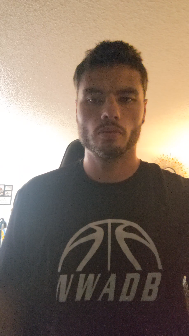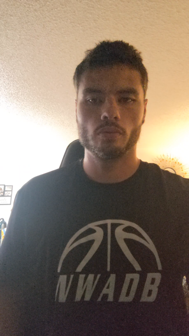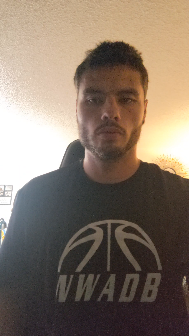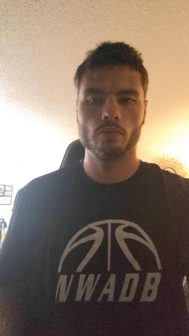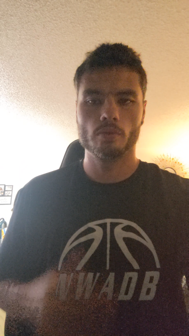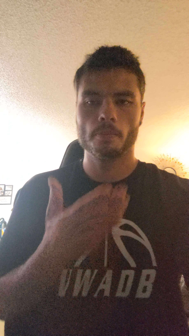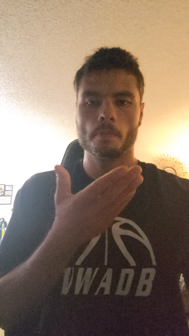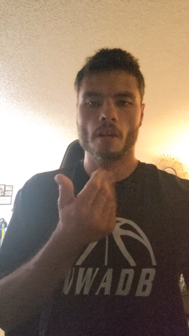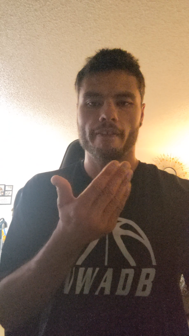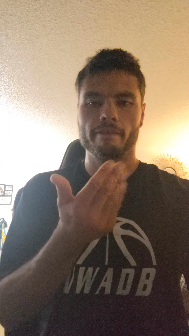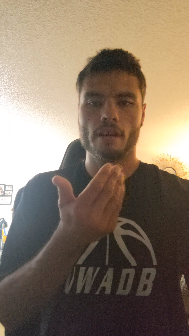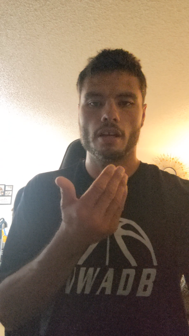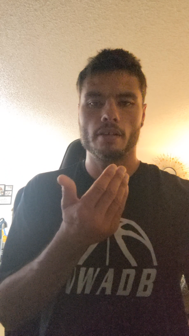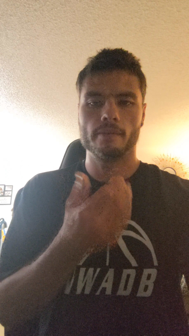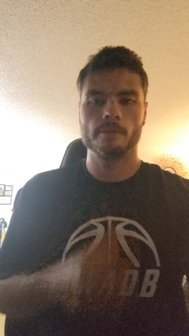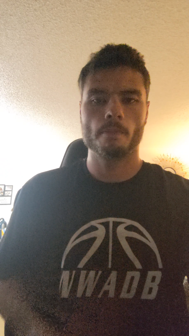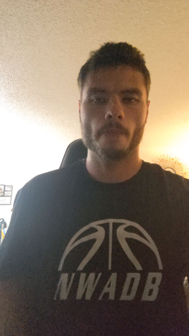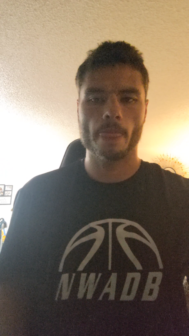butterfly